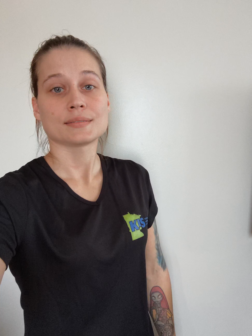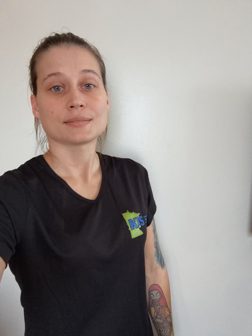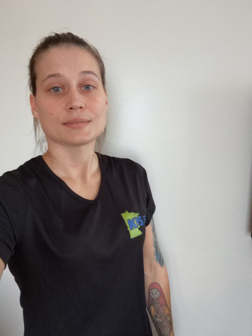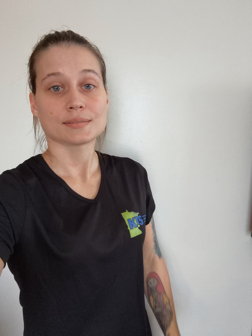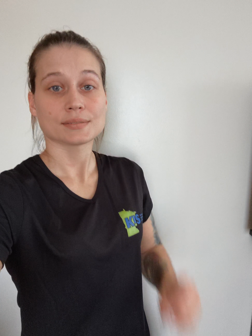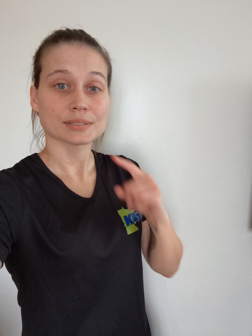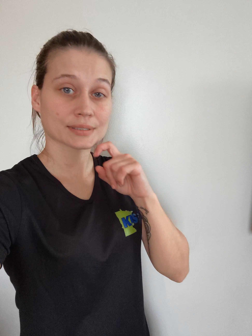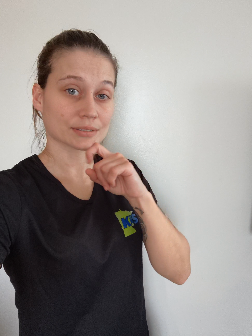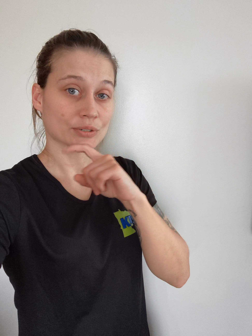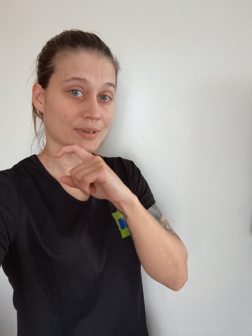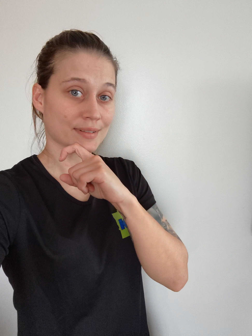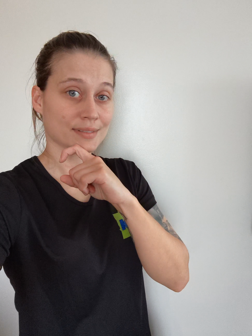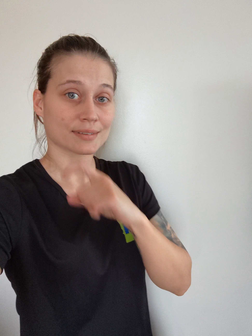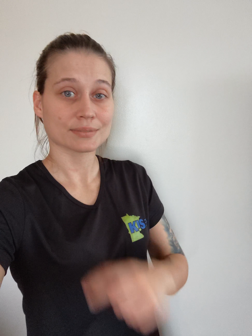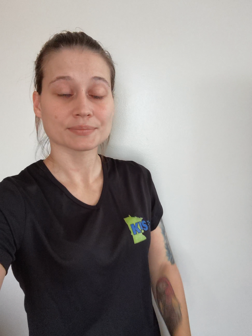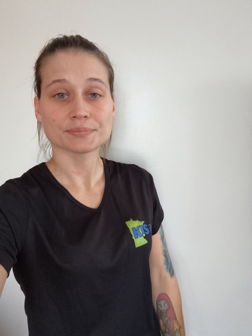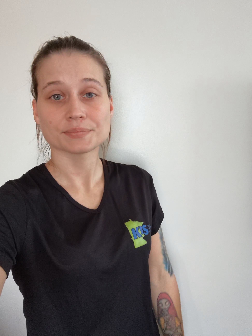cereal